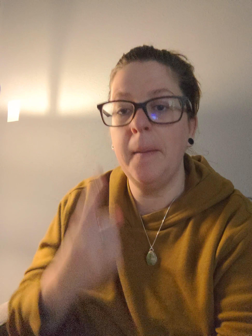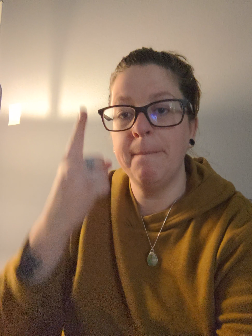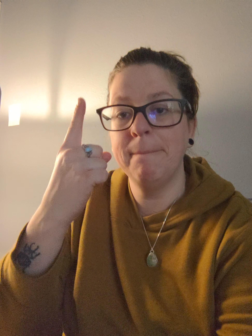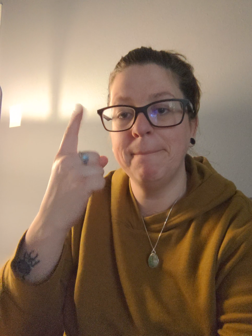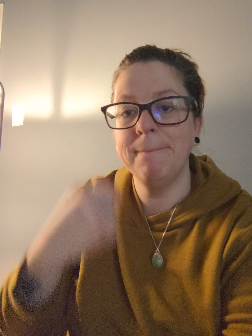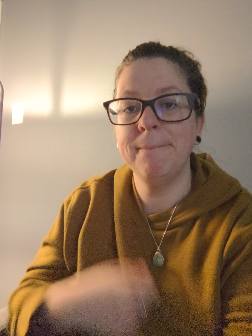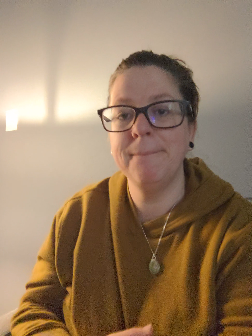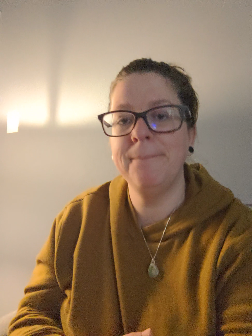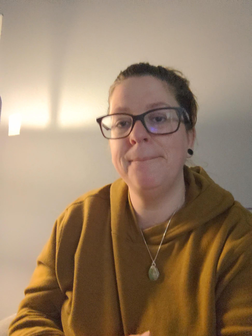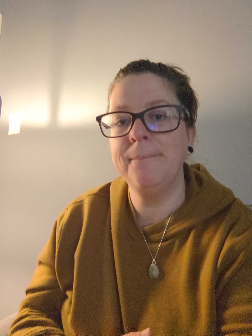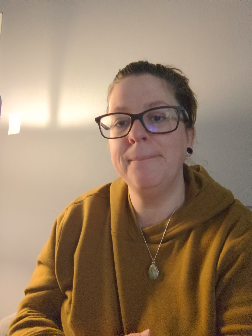up